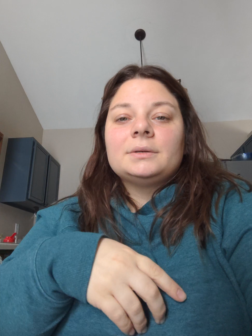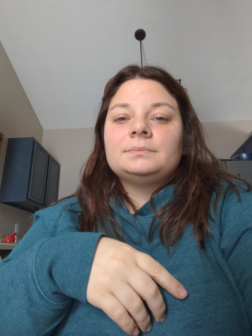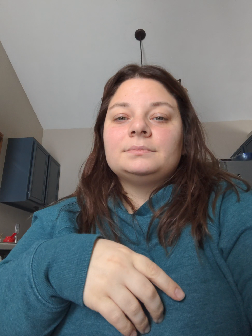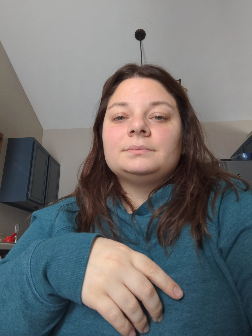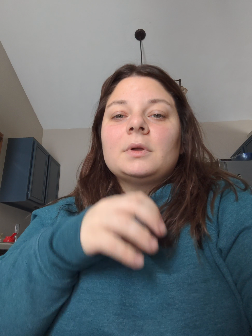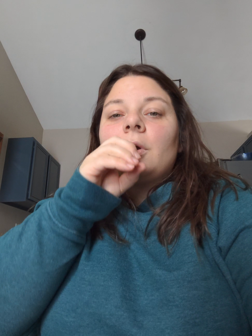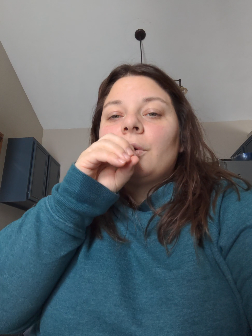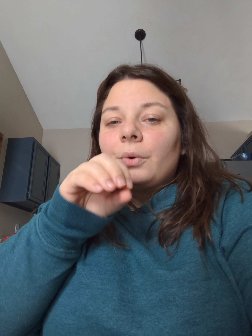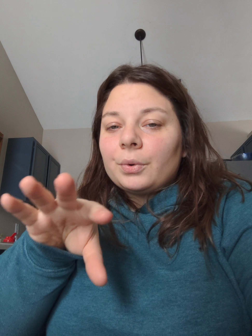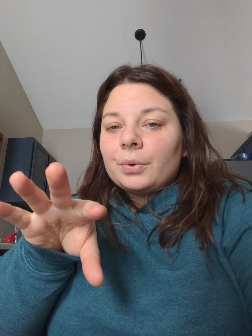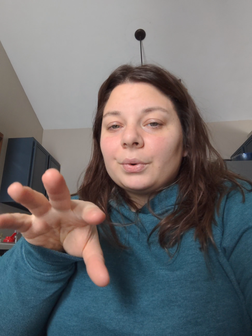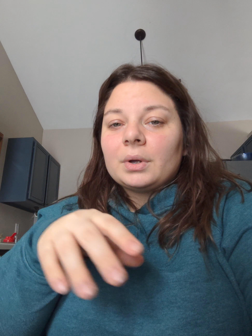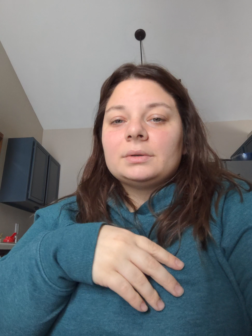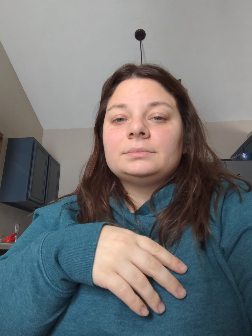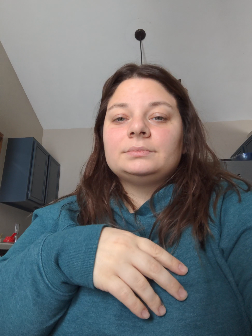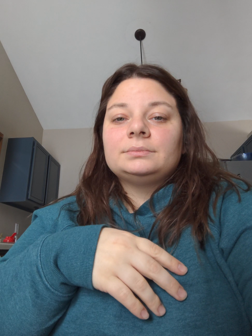blow